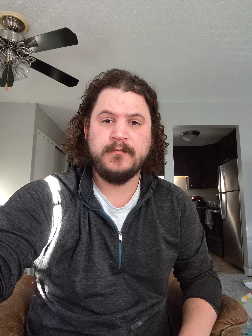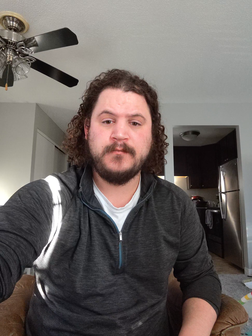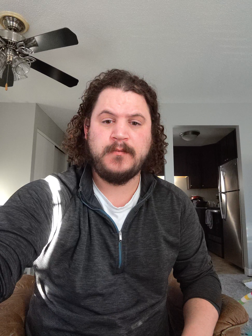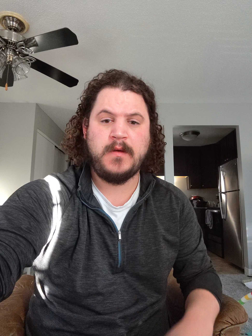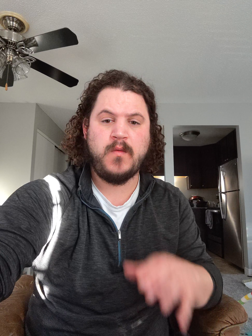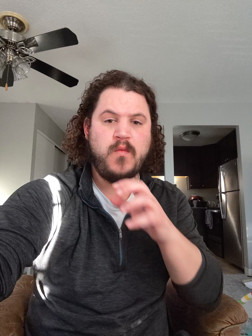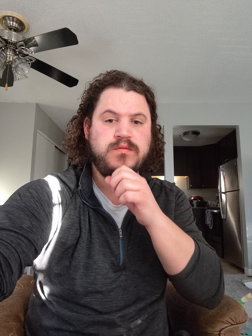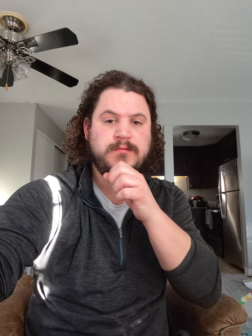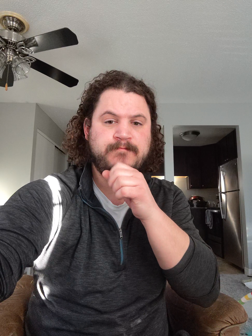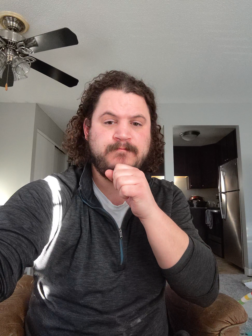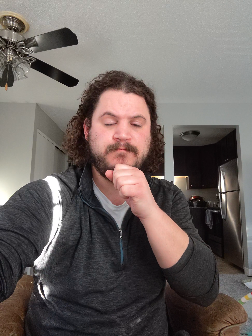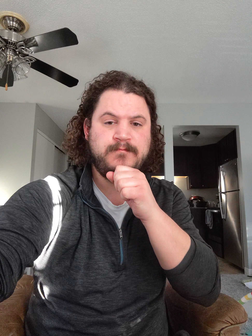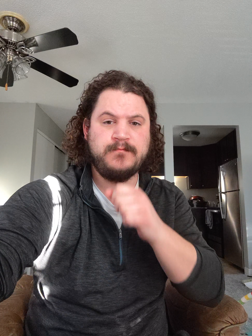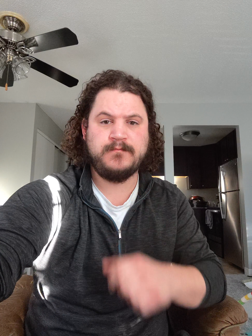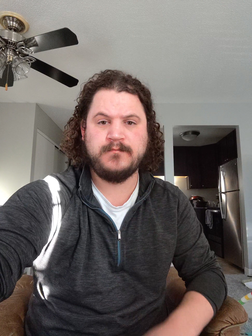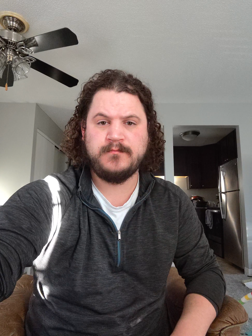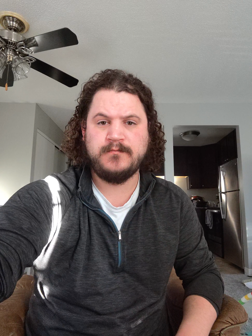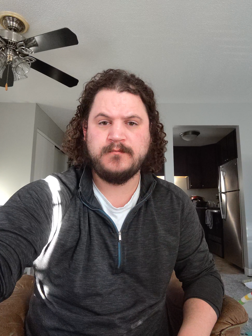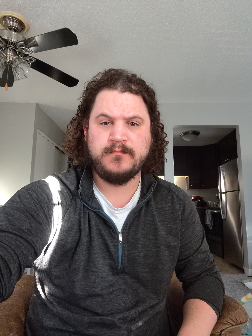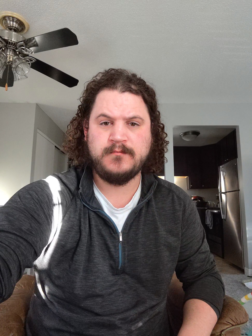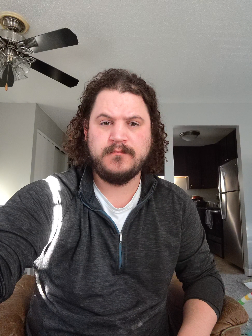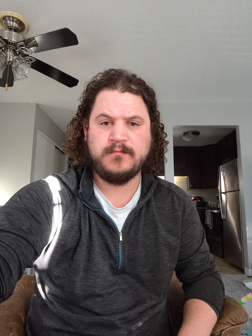orange